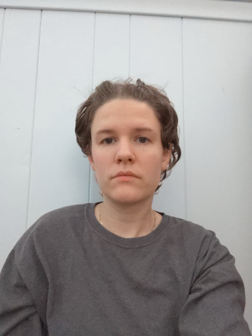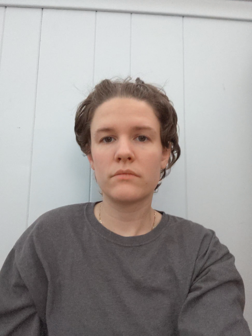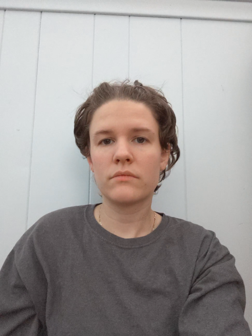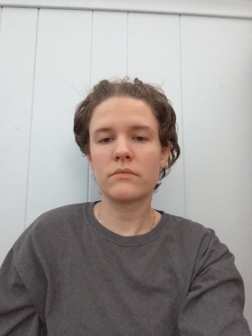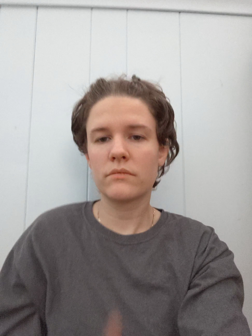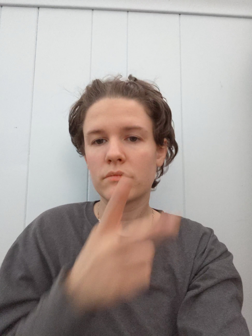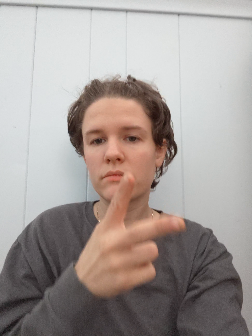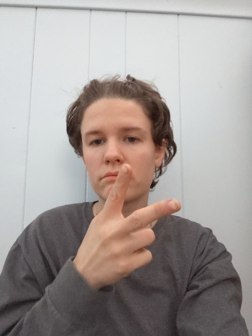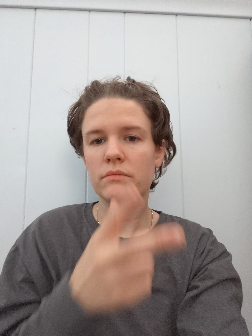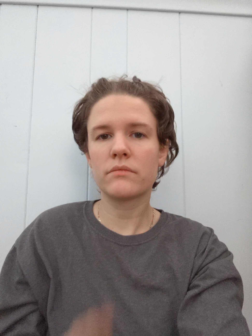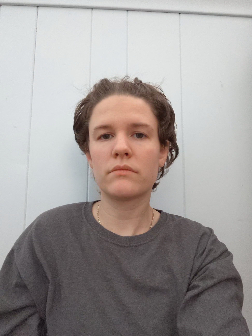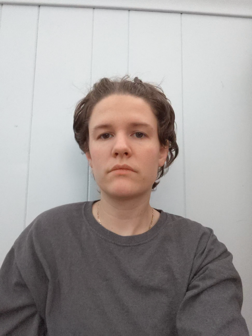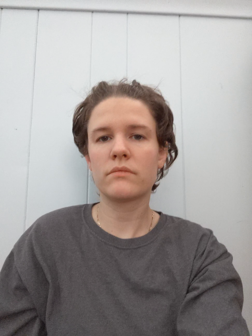hen